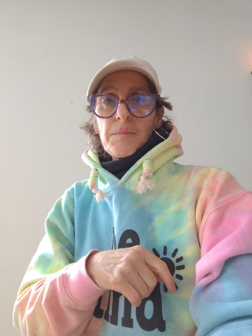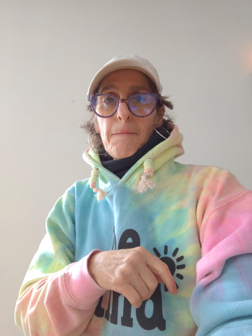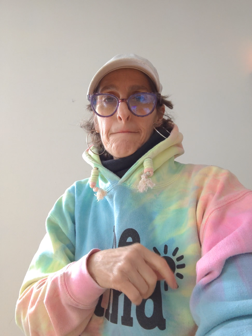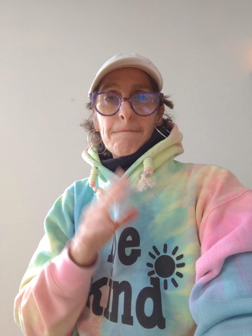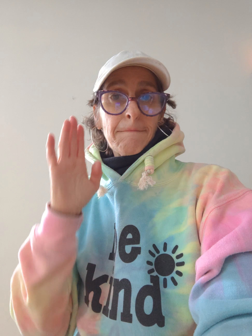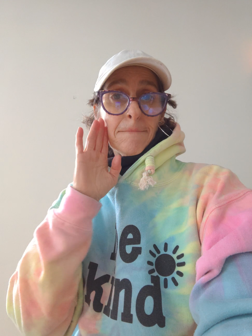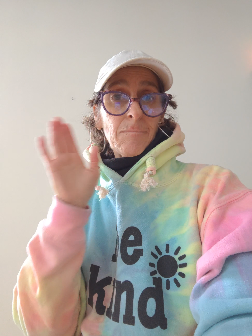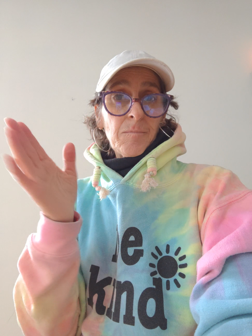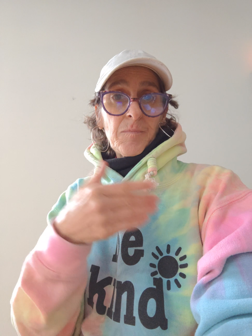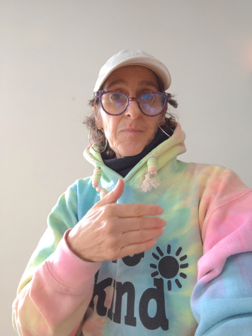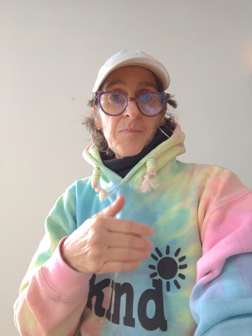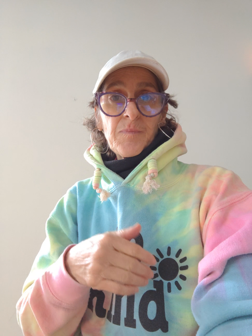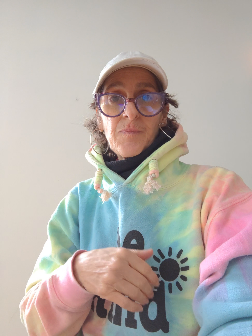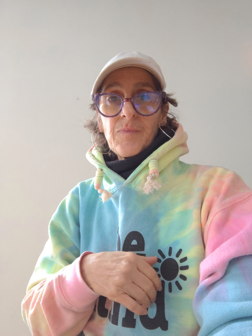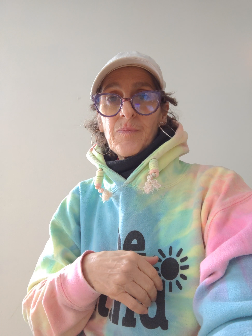bedroom